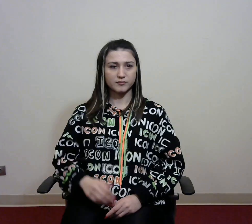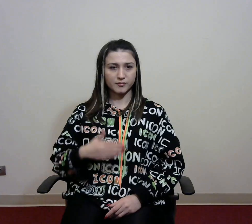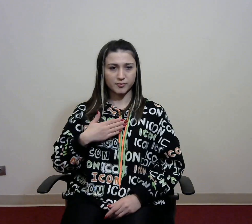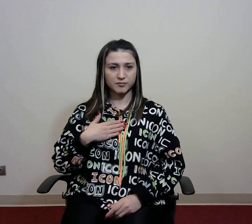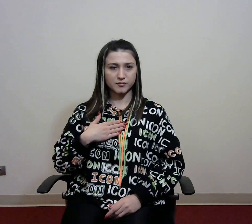mən